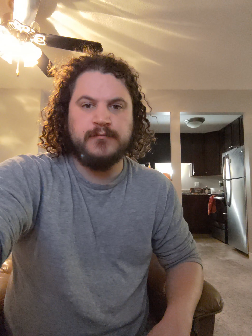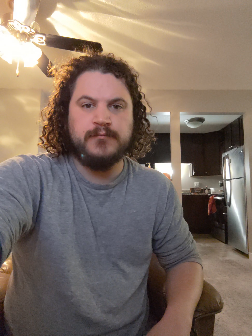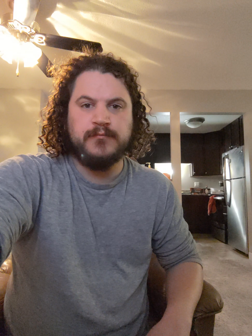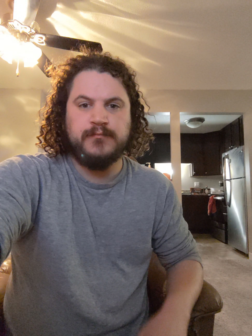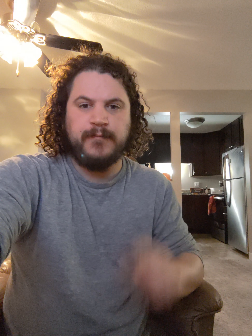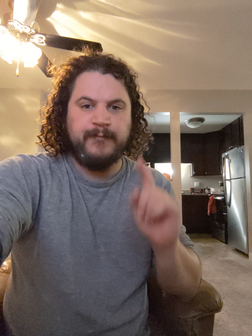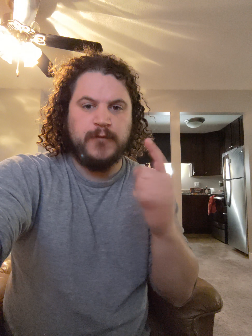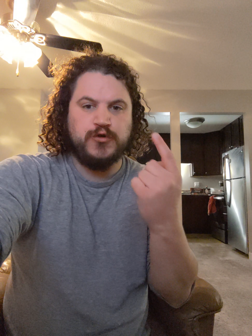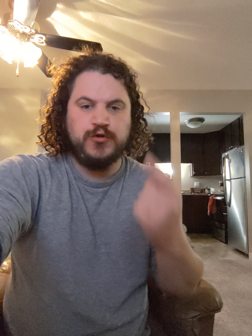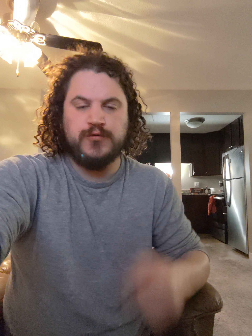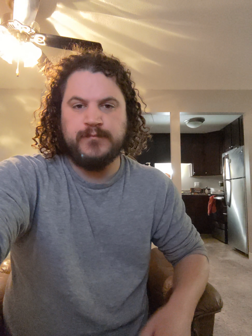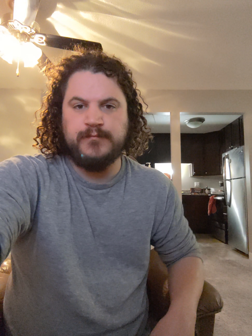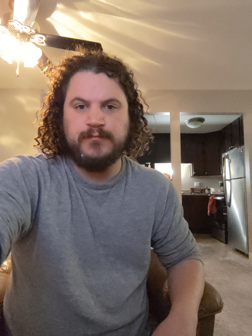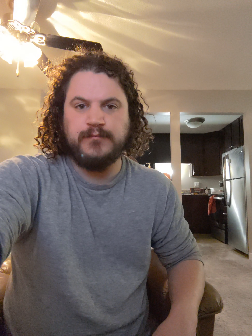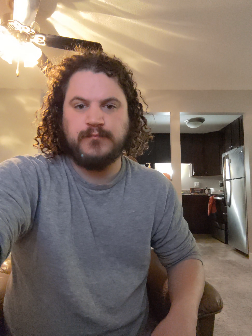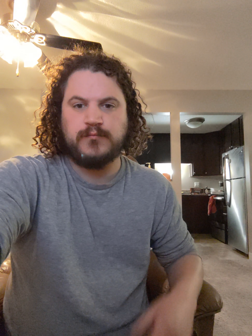first